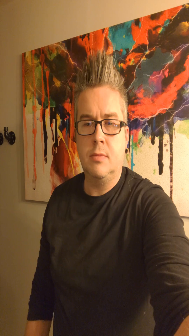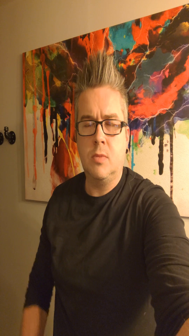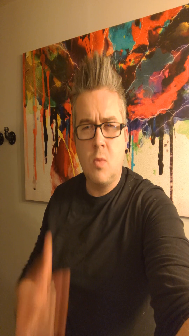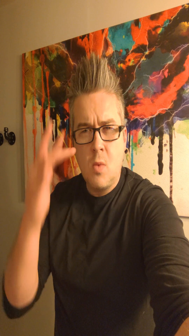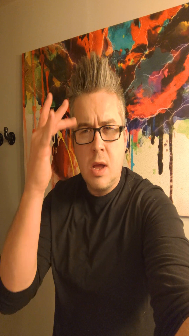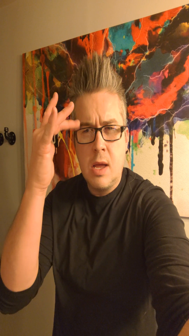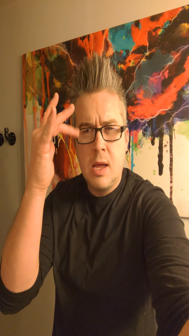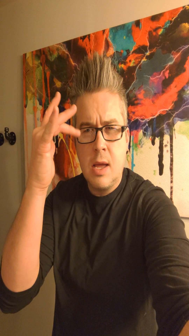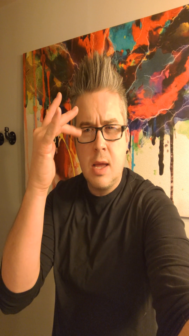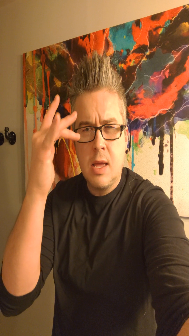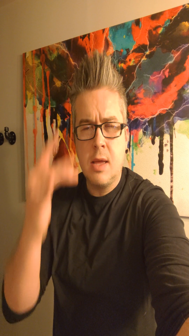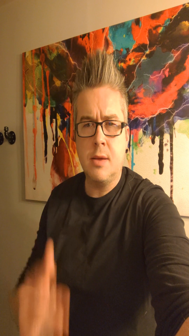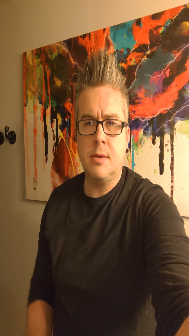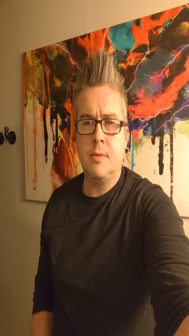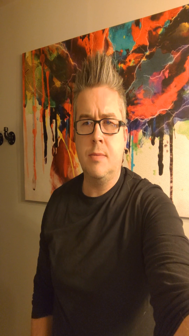why